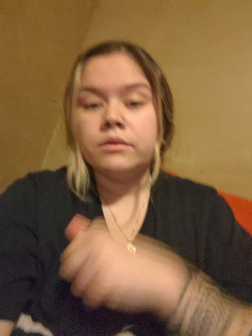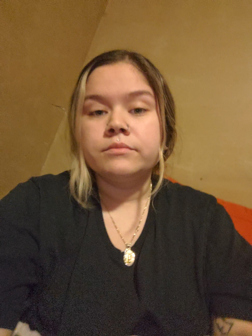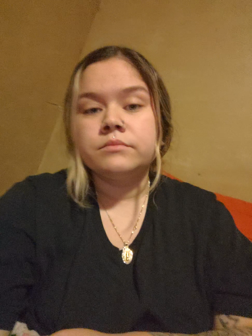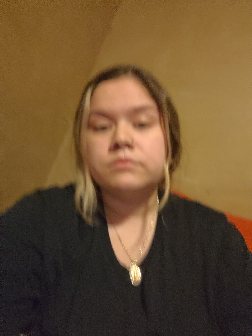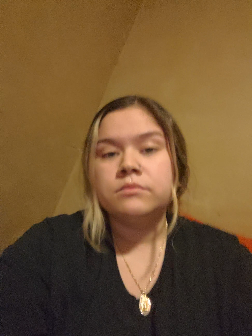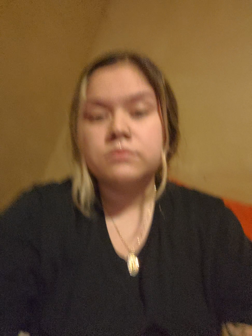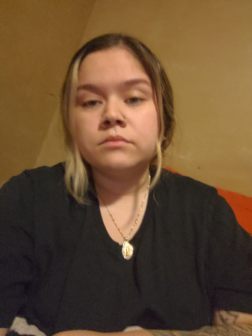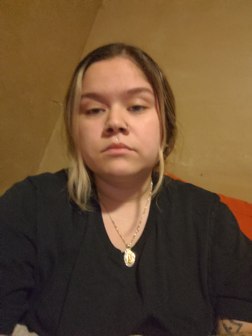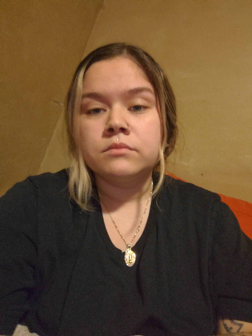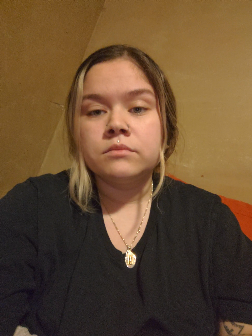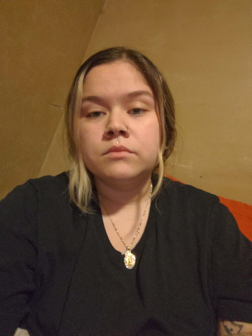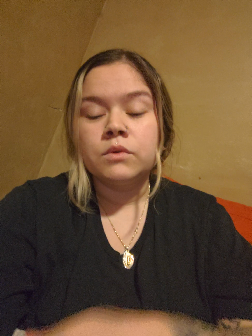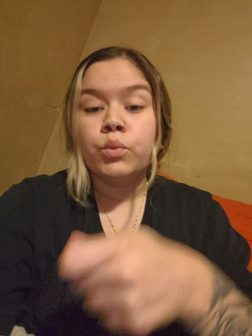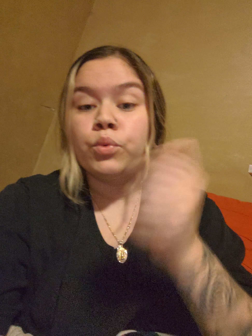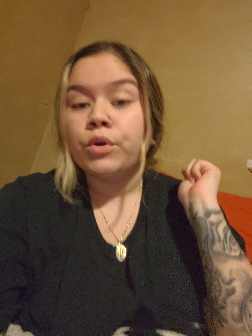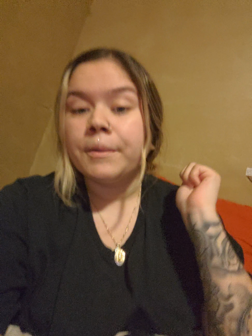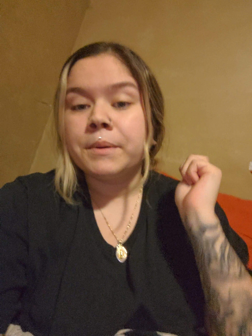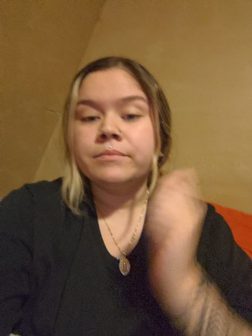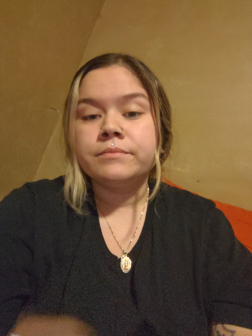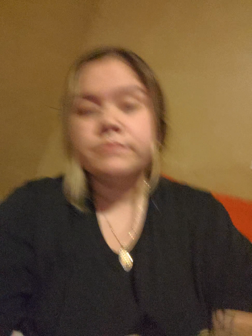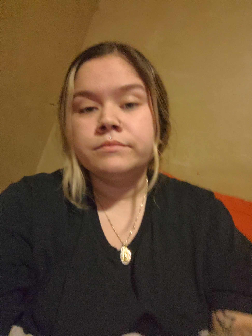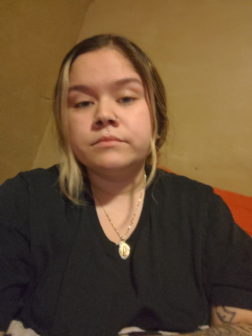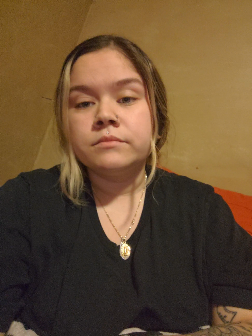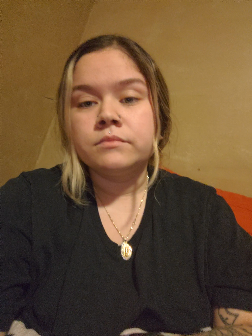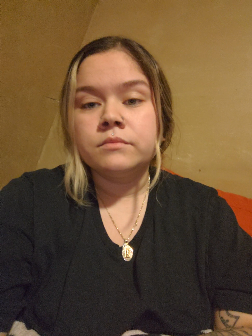rip